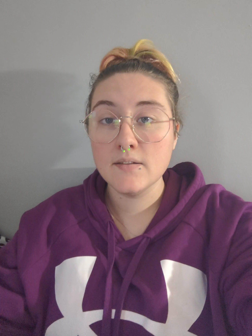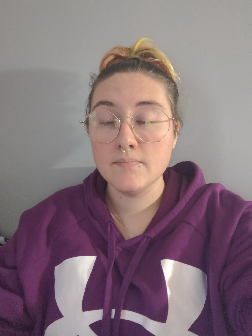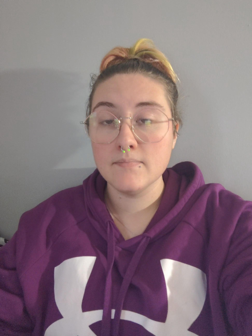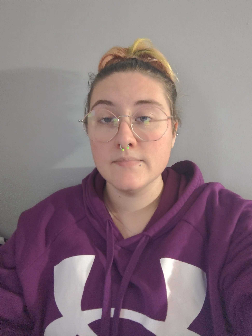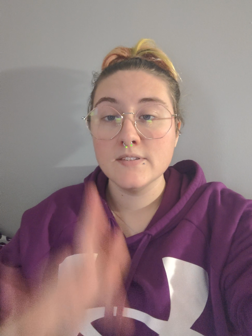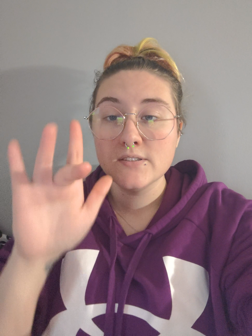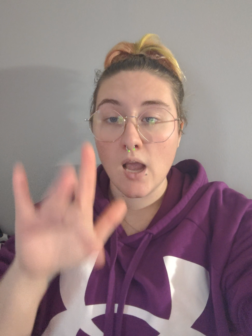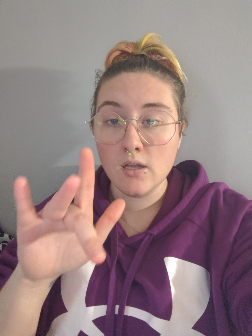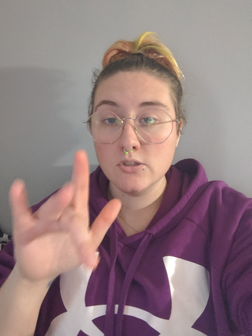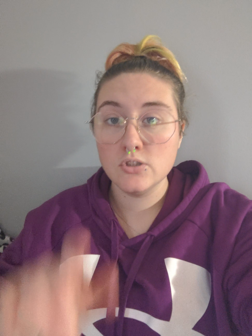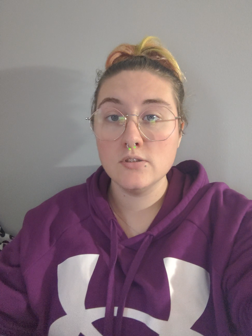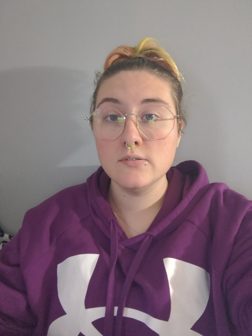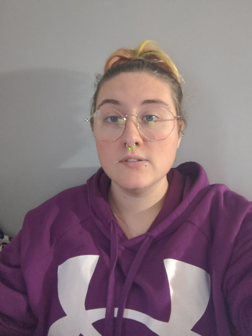touch